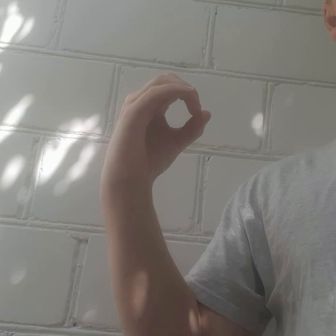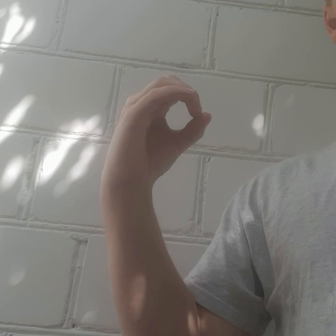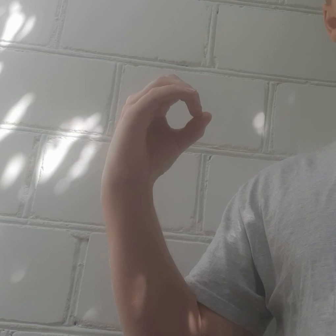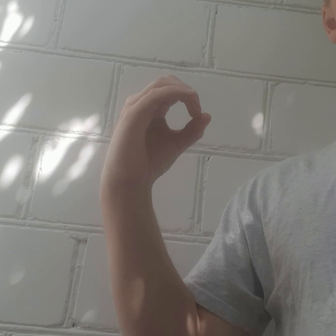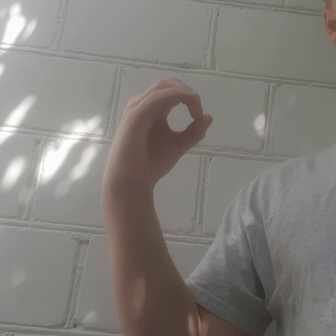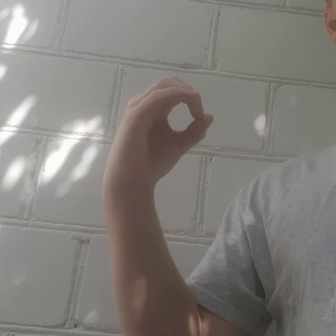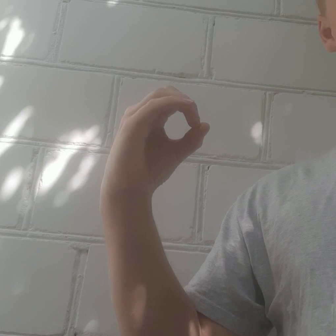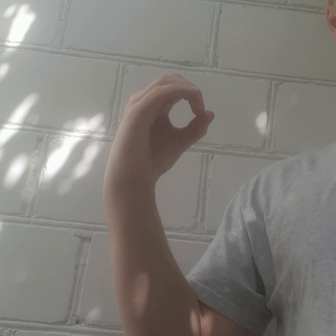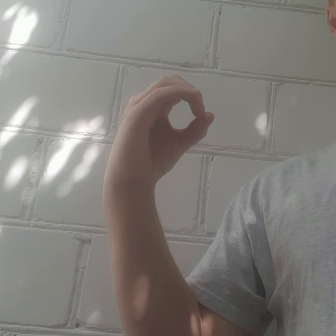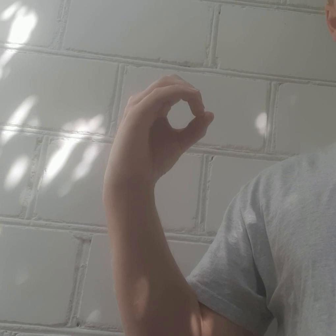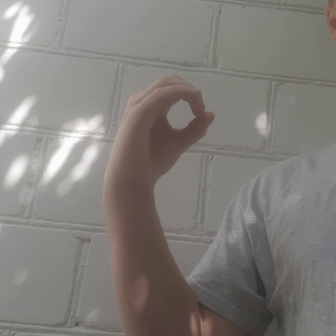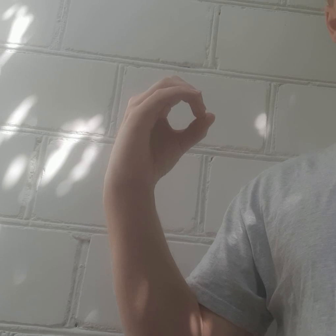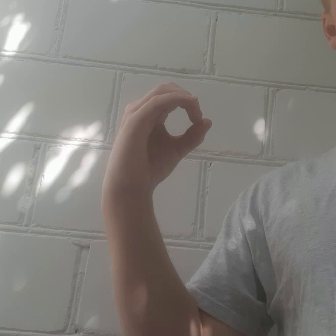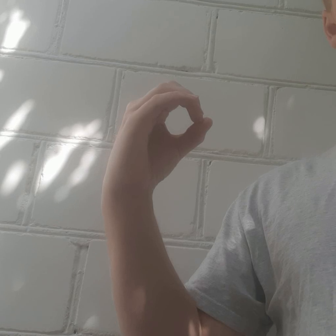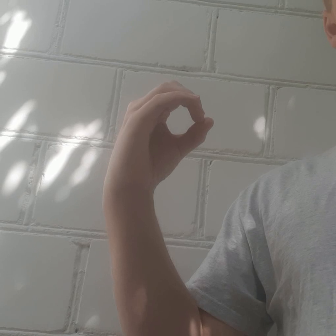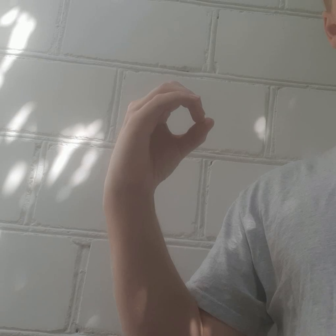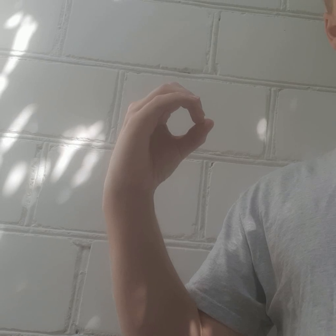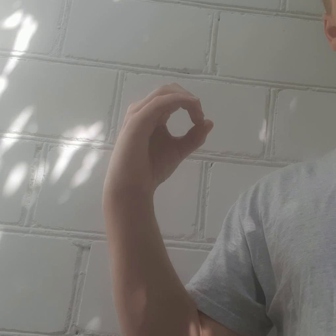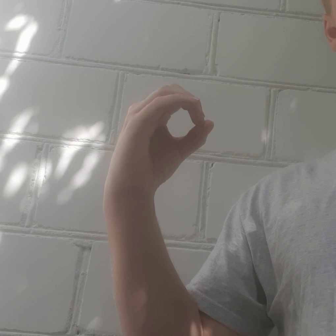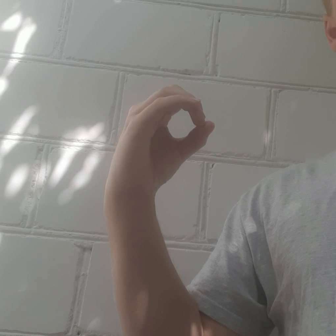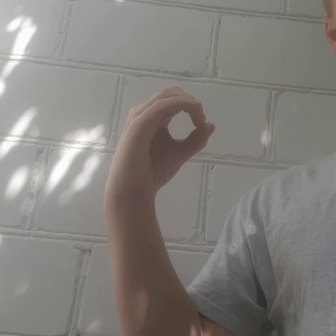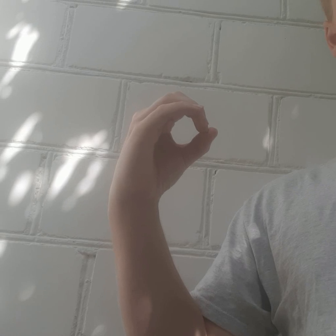Е